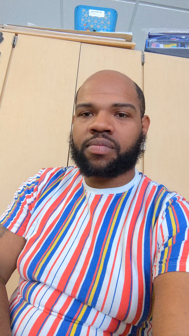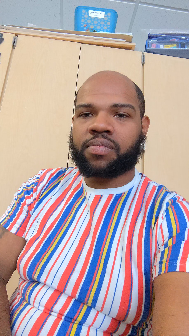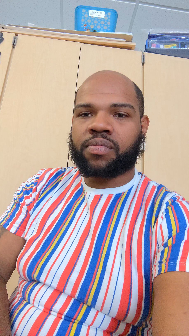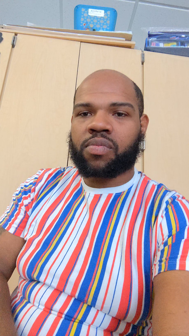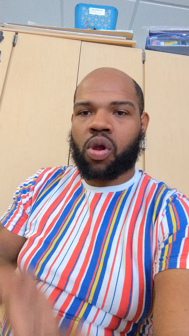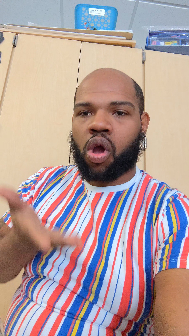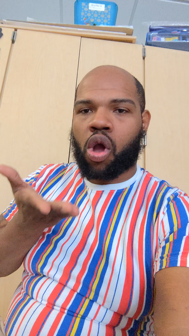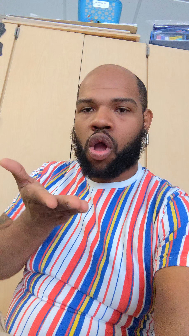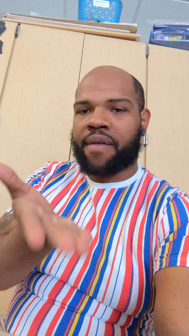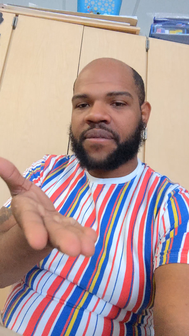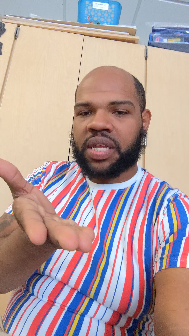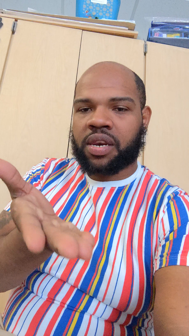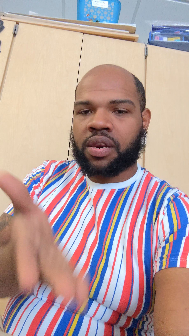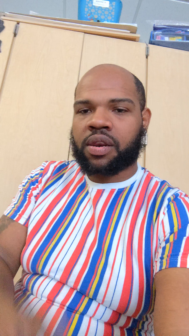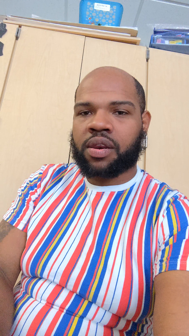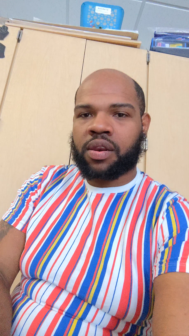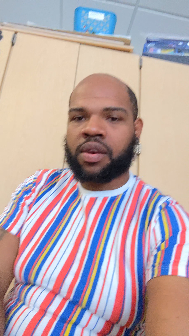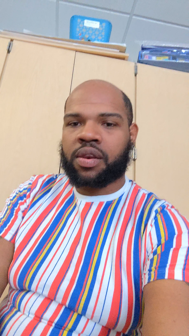oven